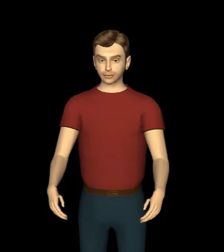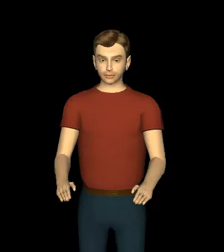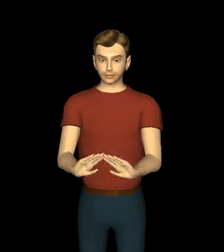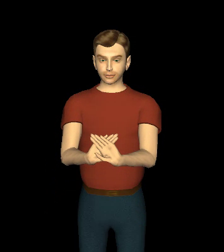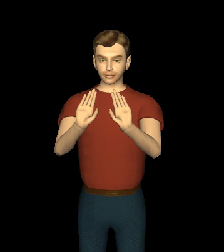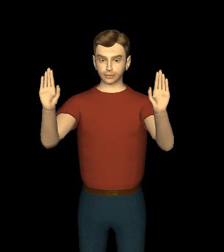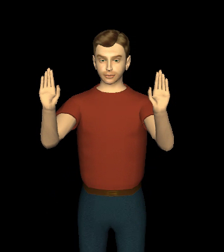سماء